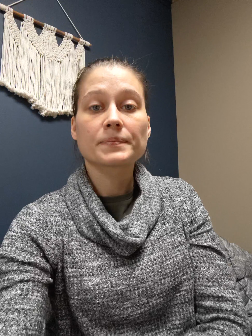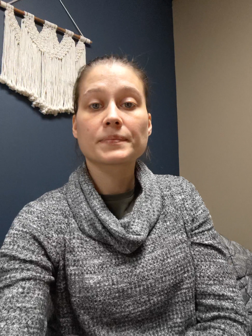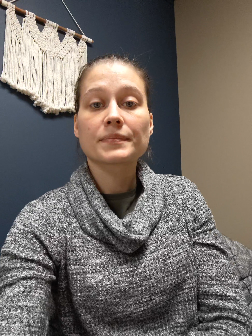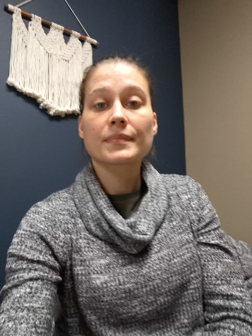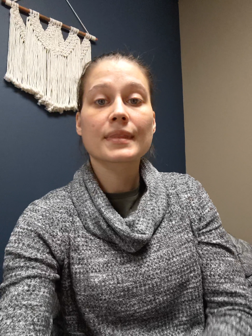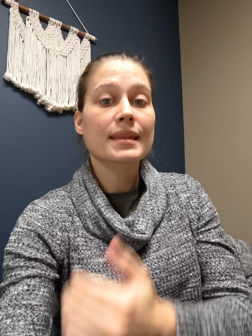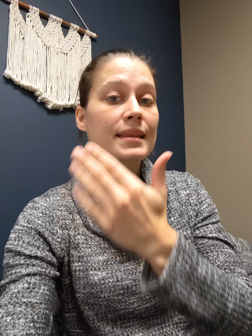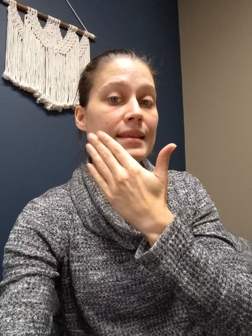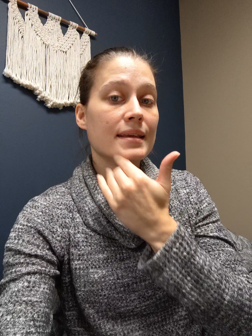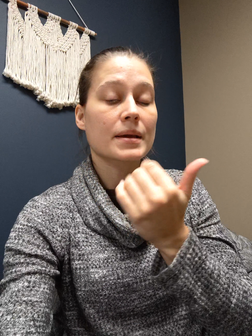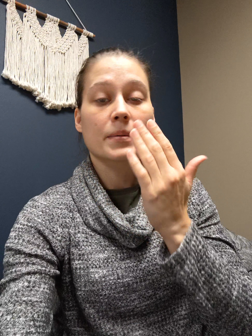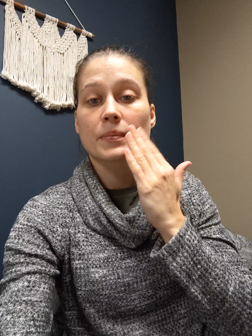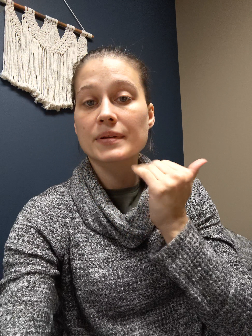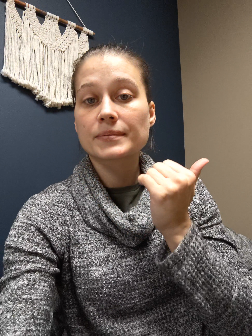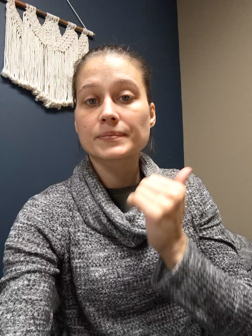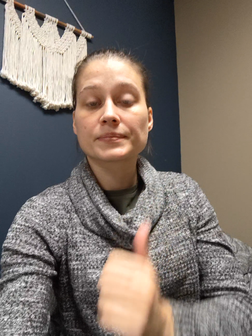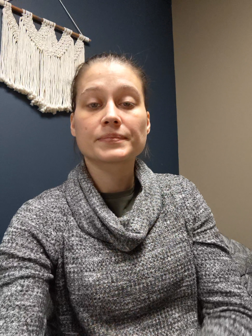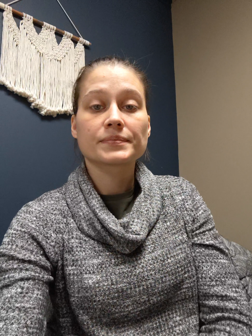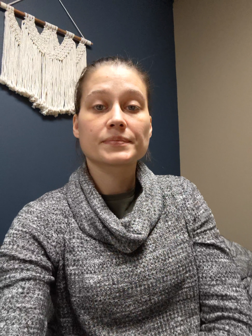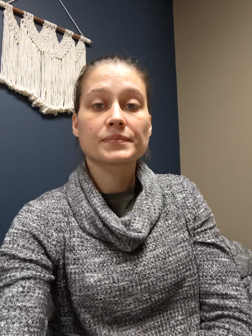napkin